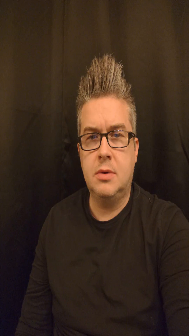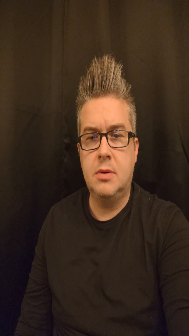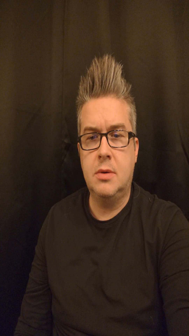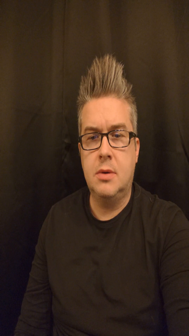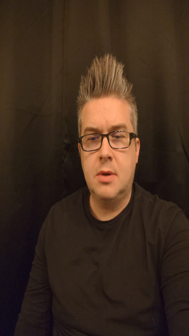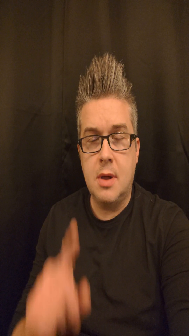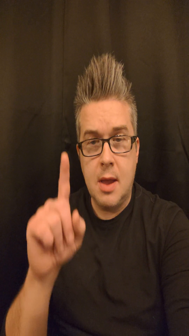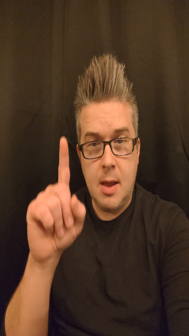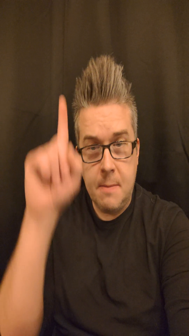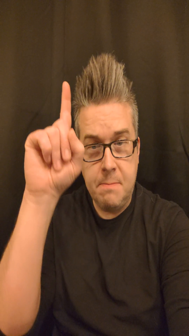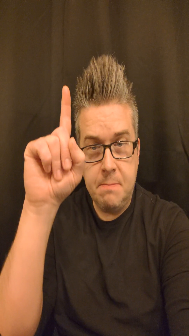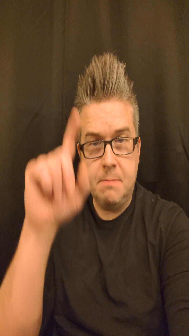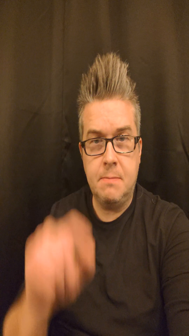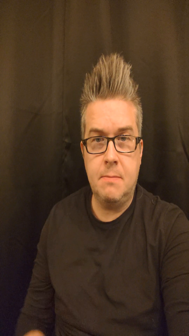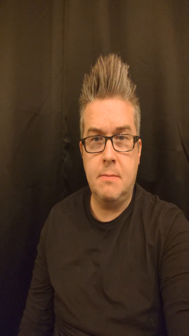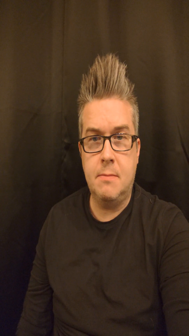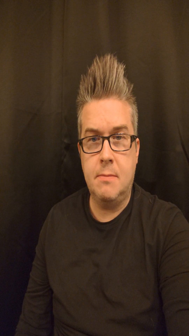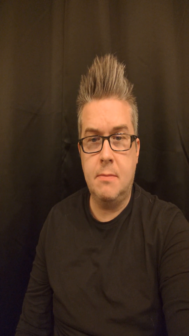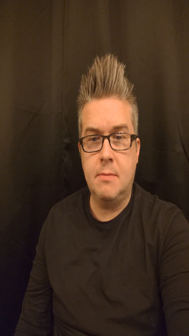up